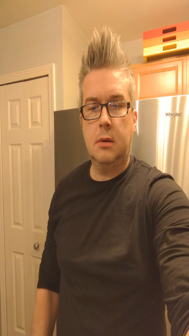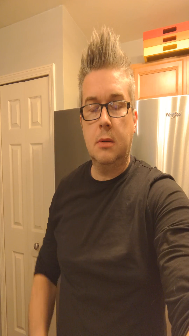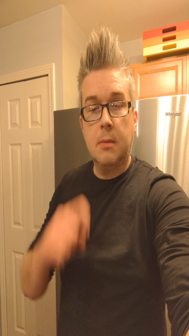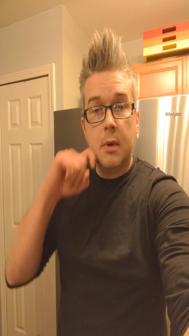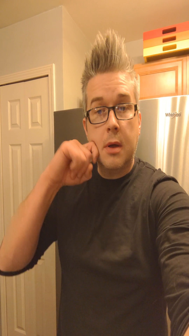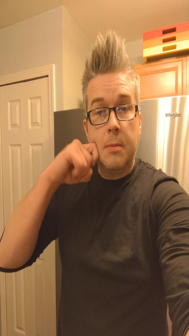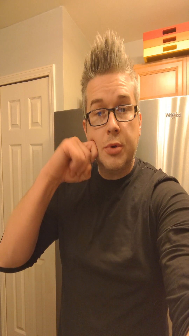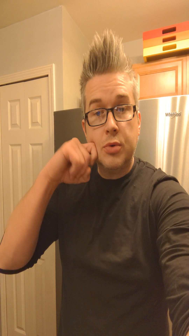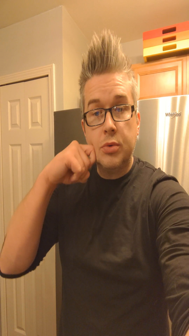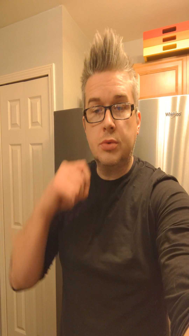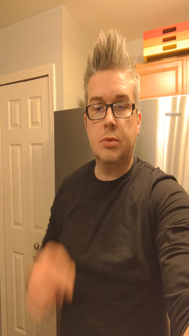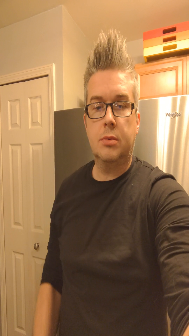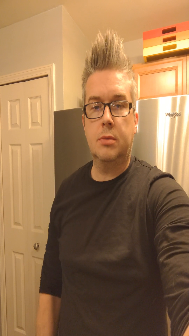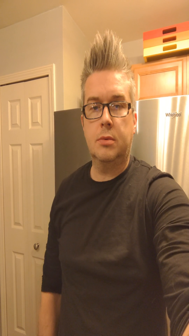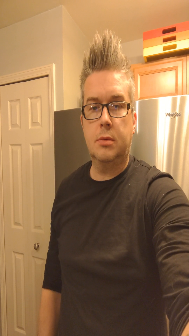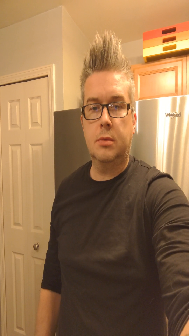apple